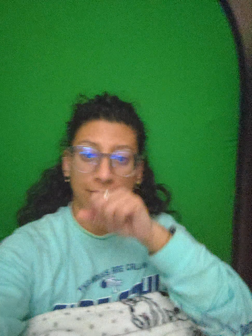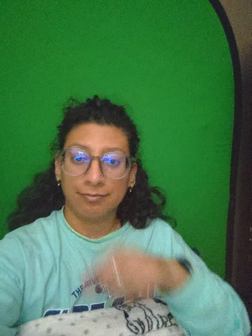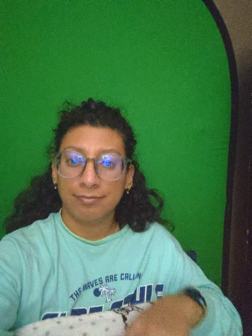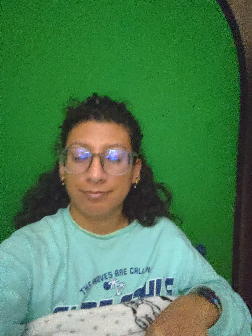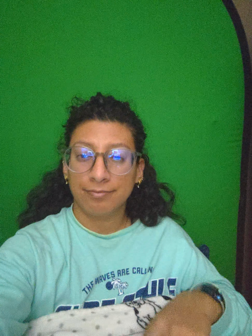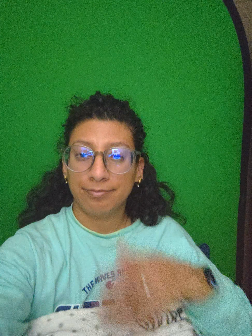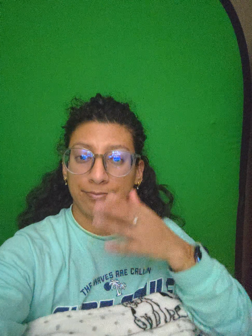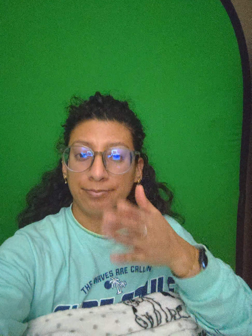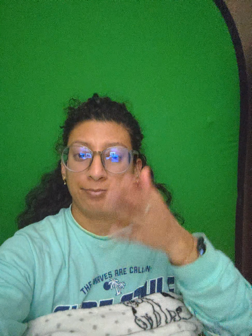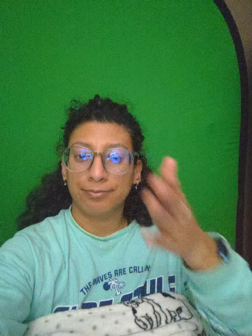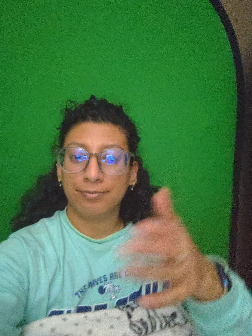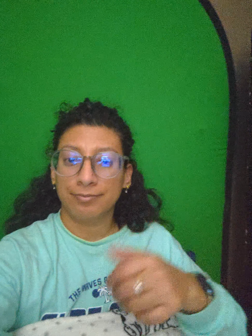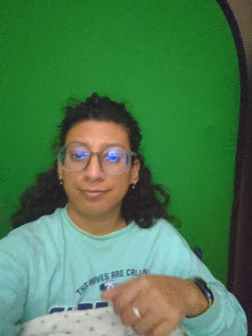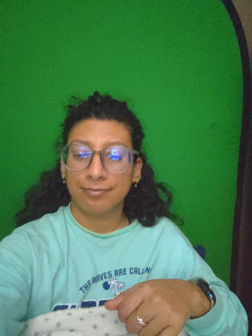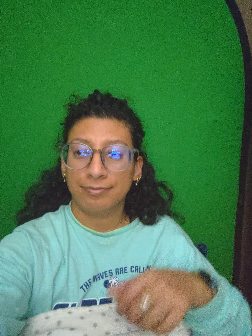boat